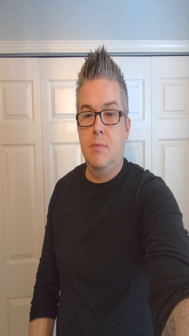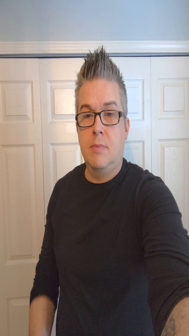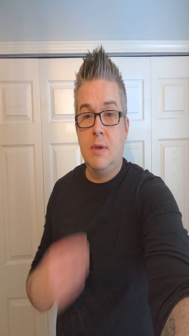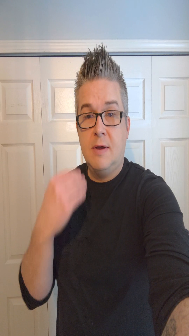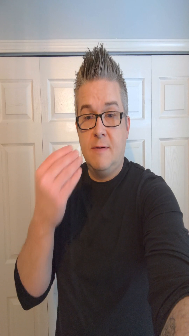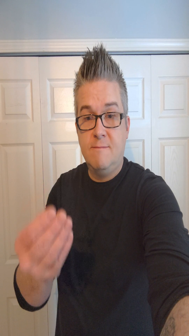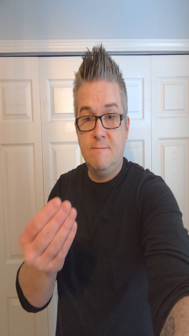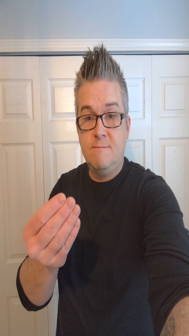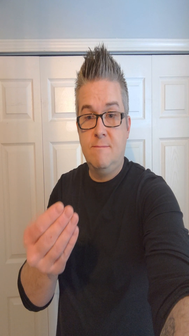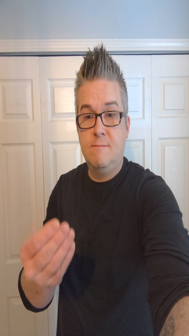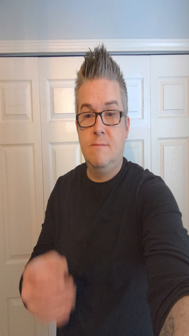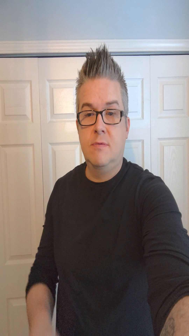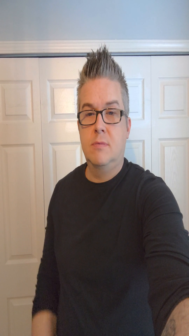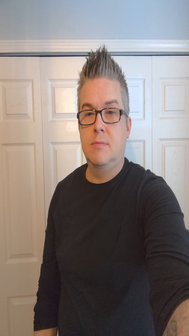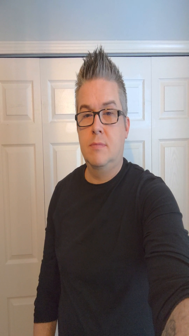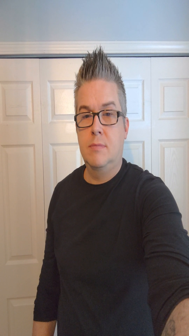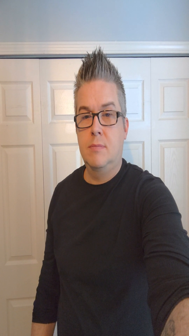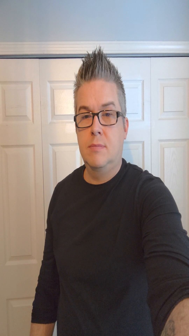give